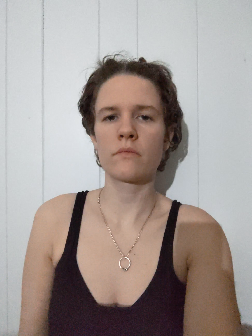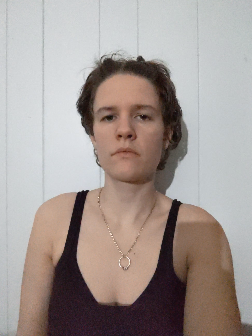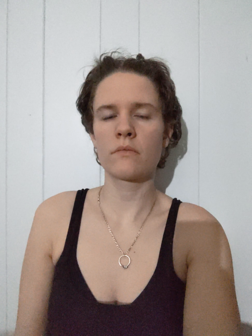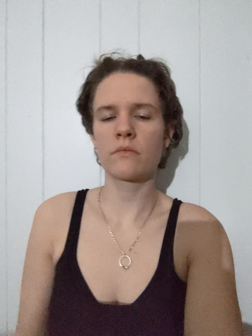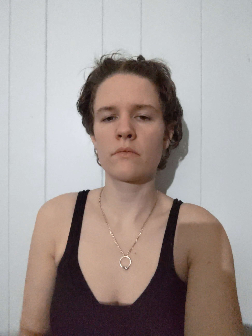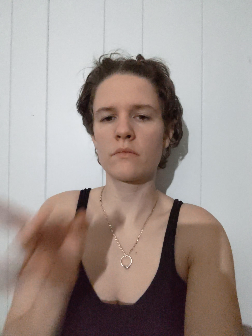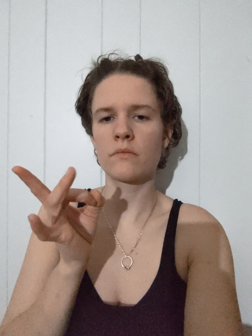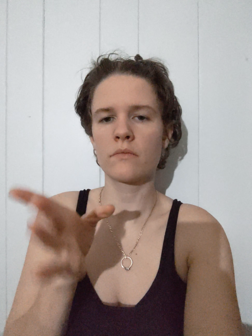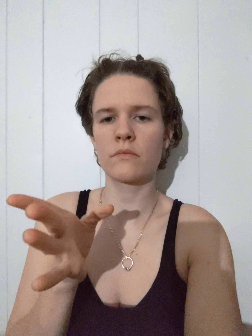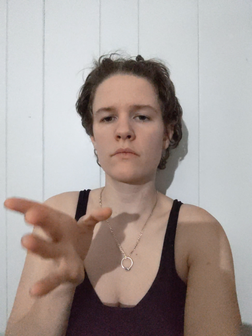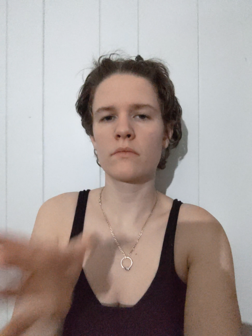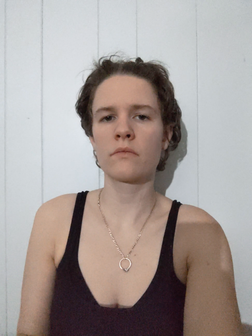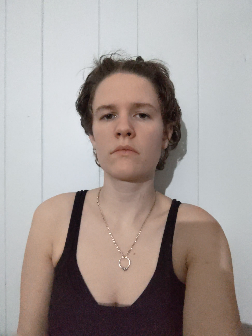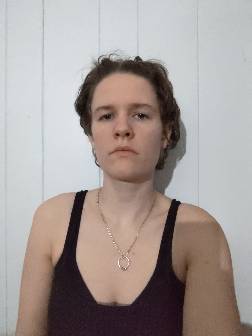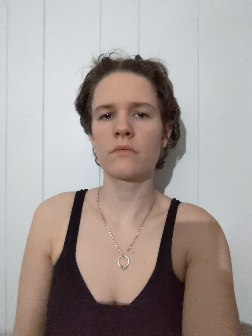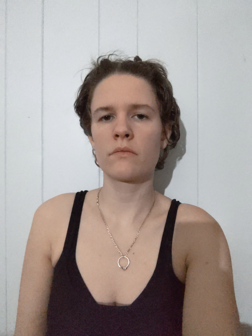hate